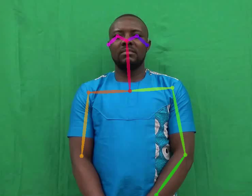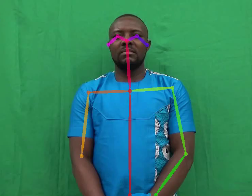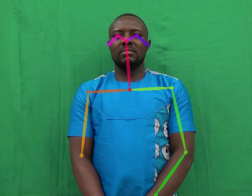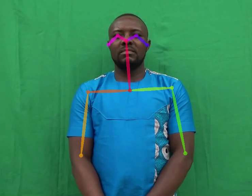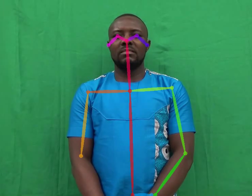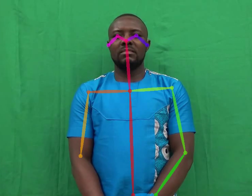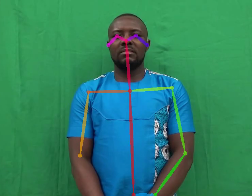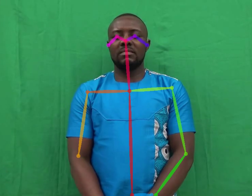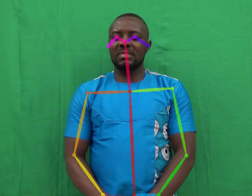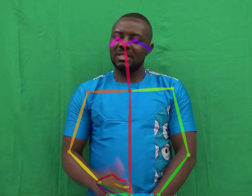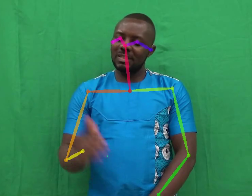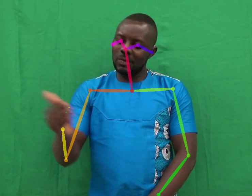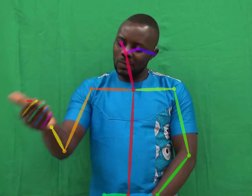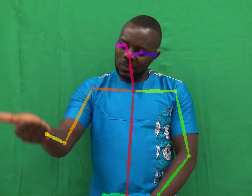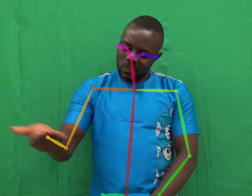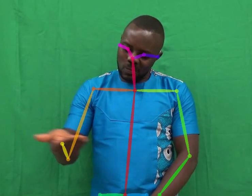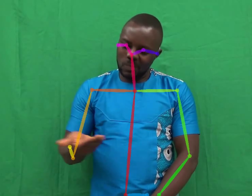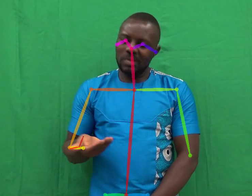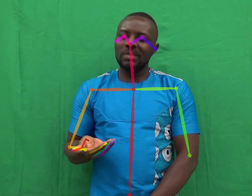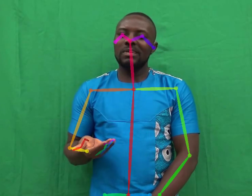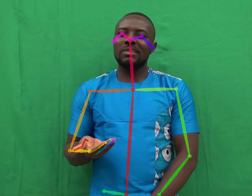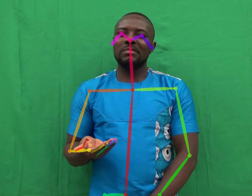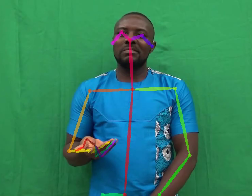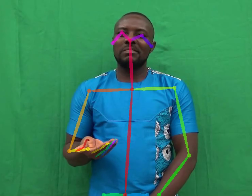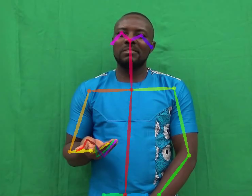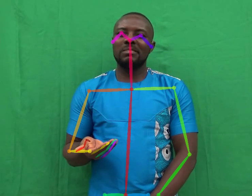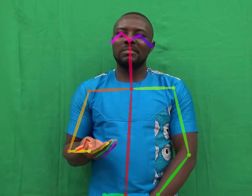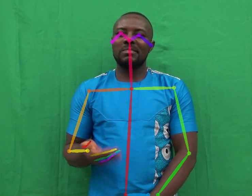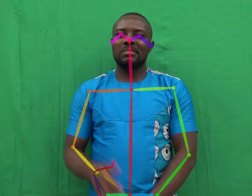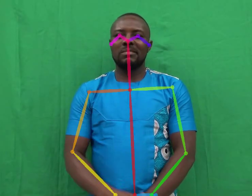welcome